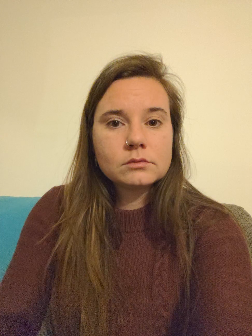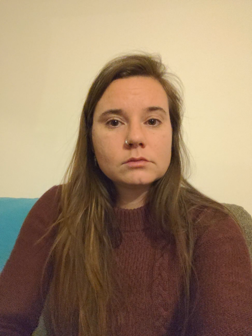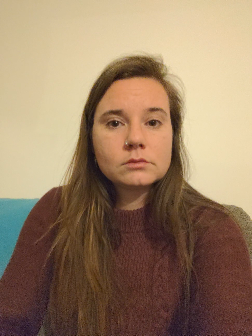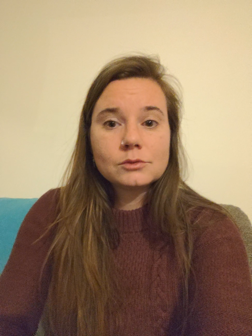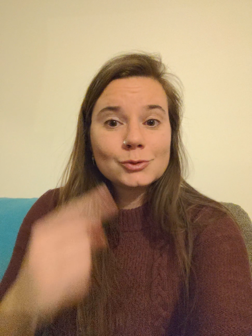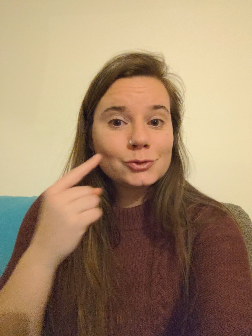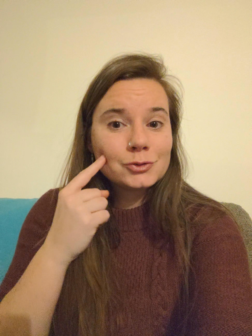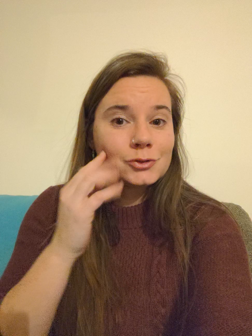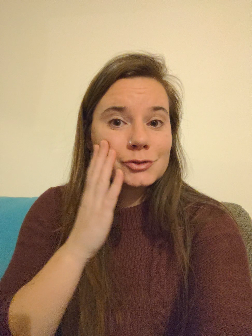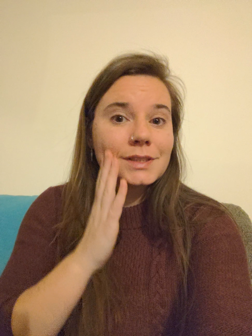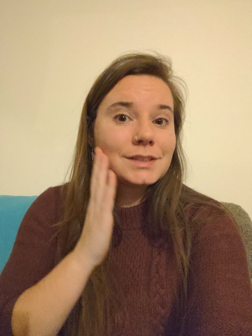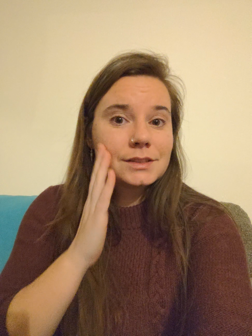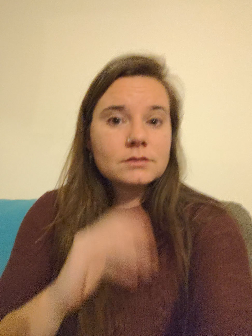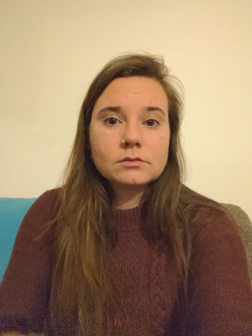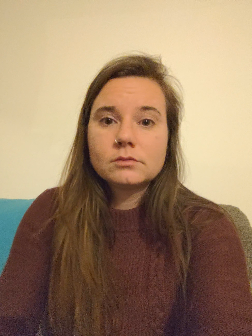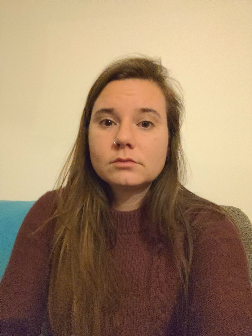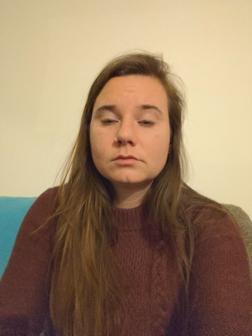cheek